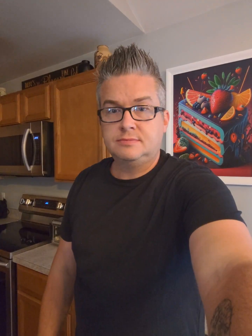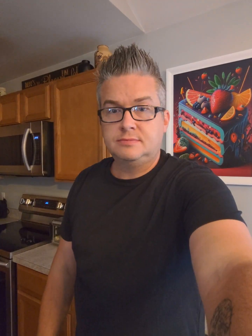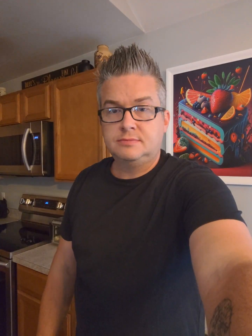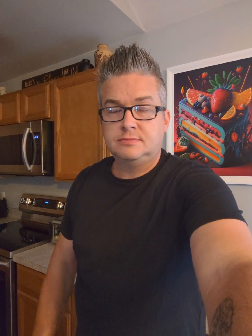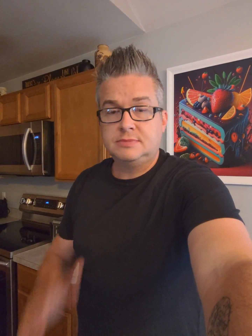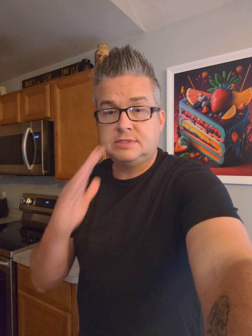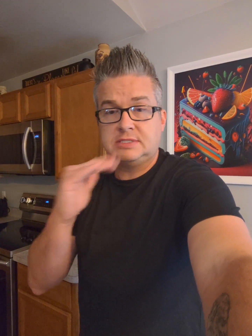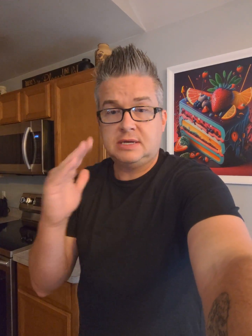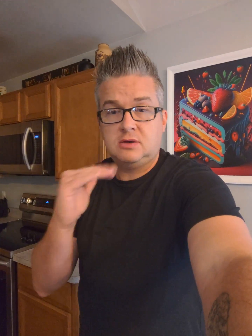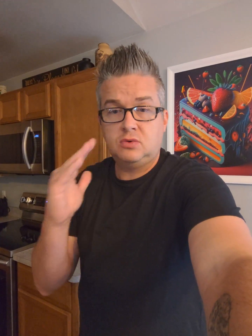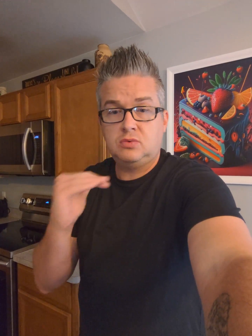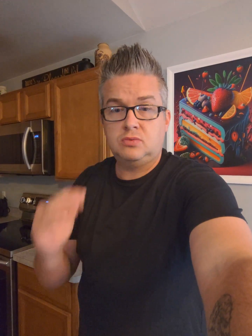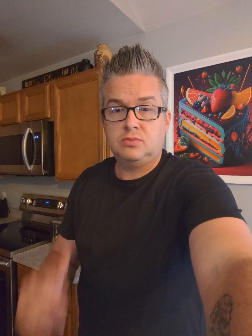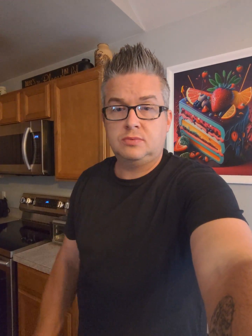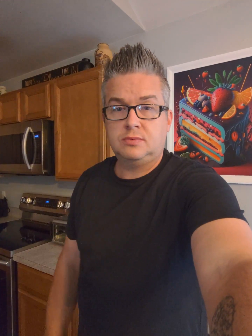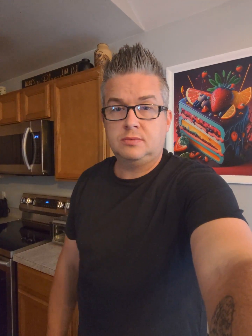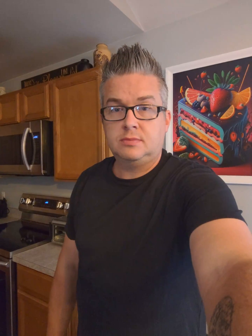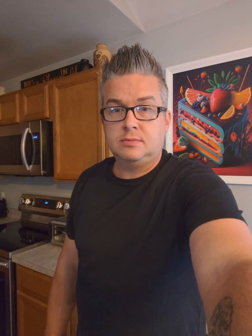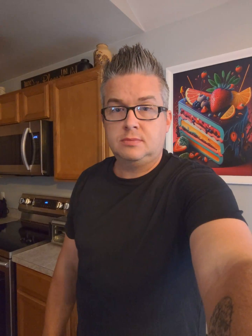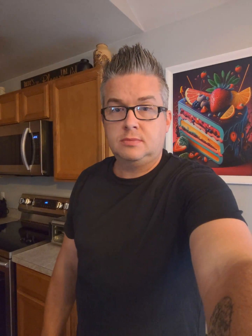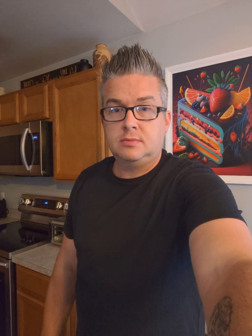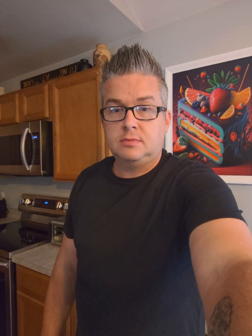downtown